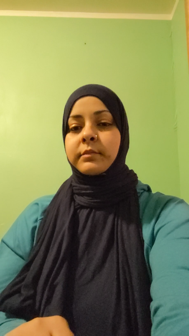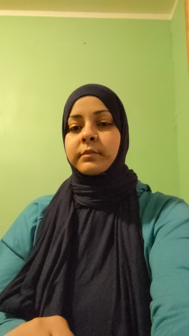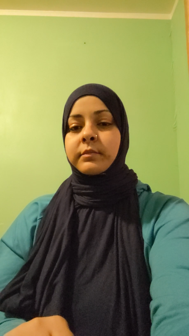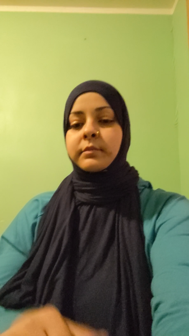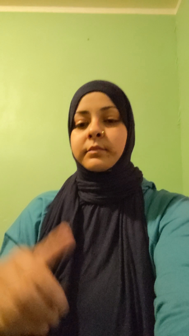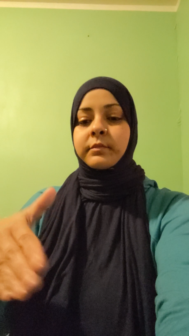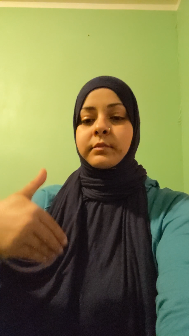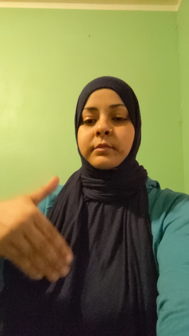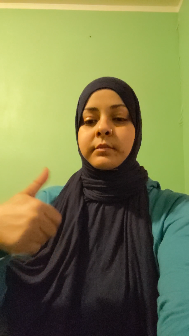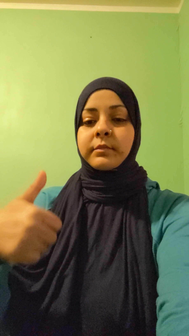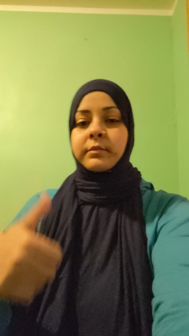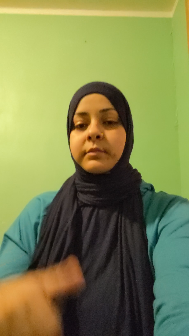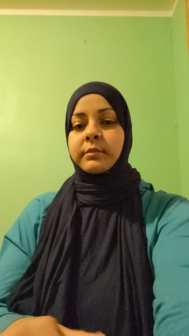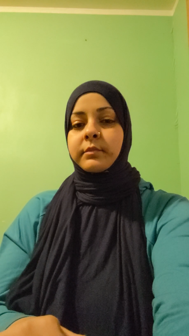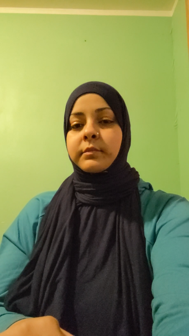pants